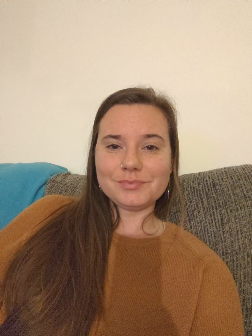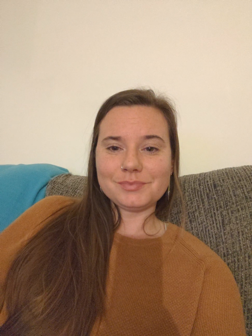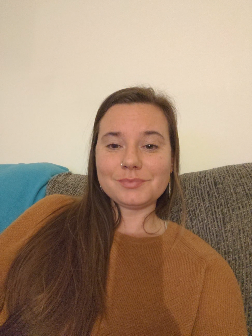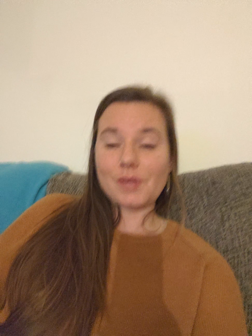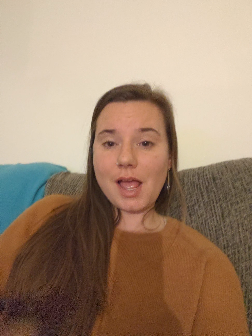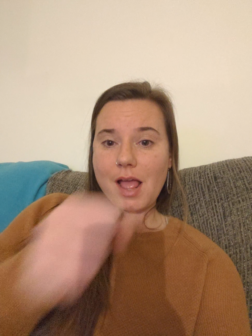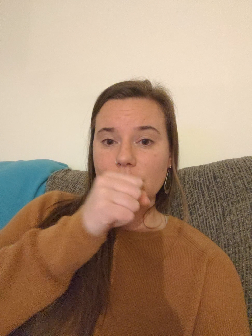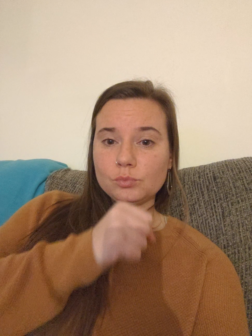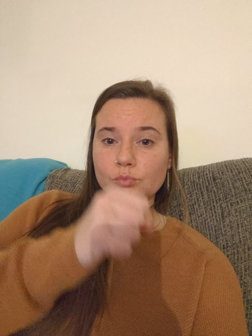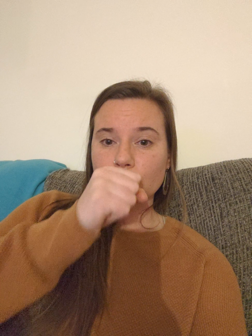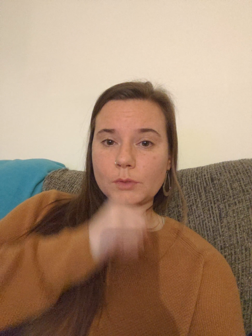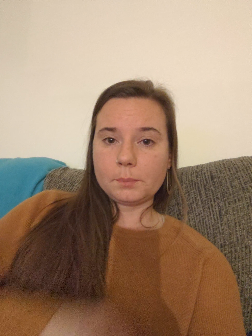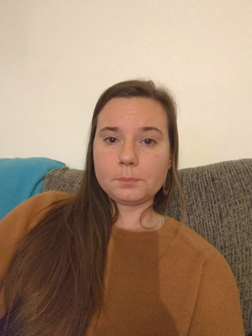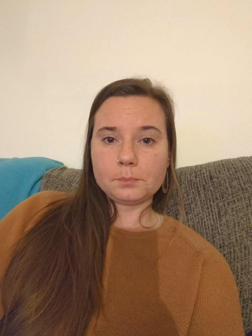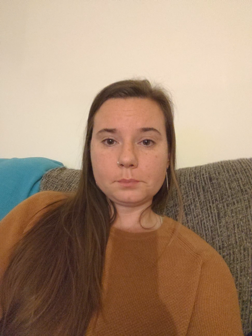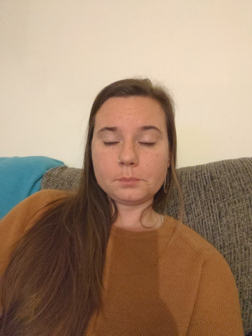ice cream